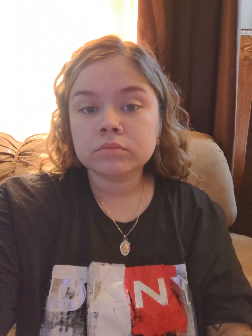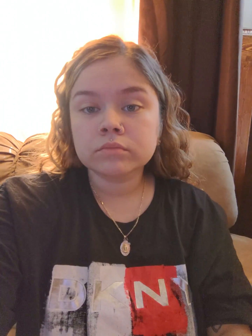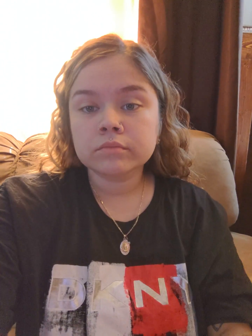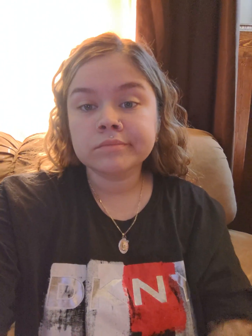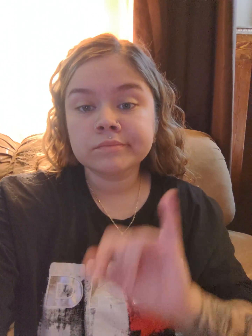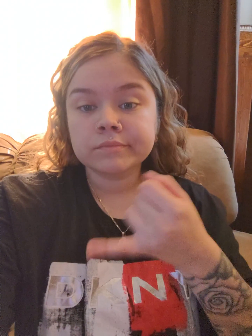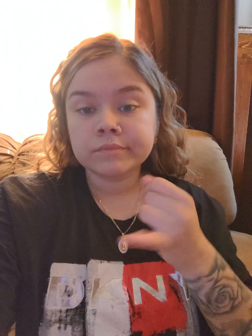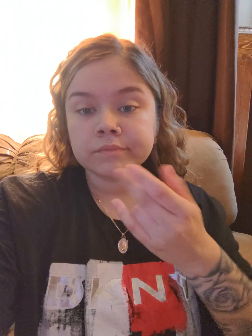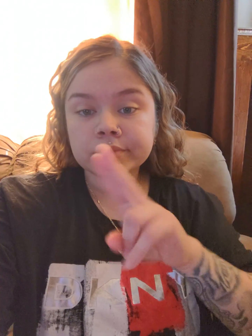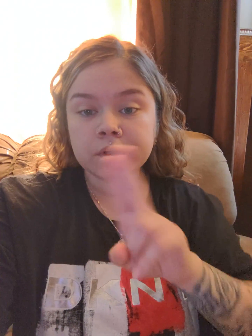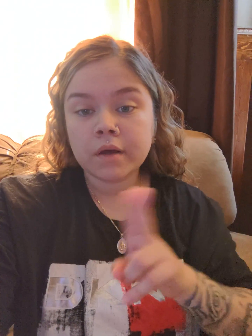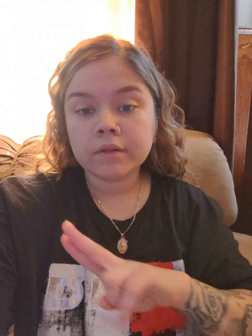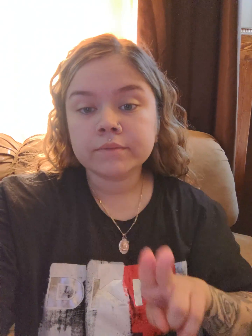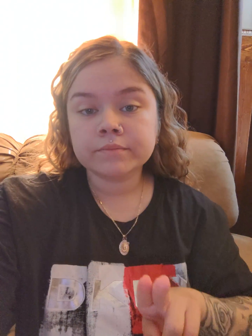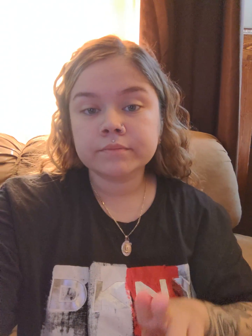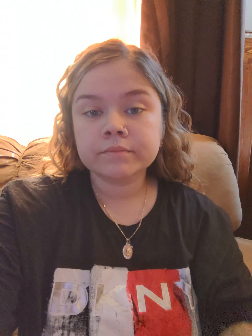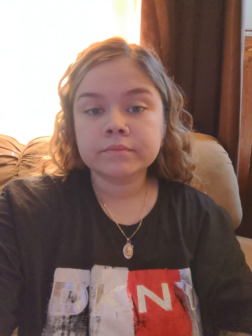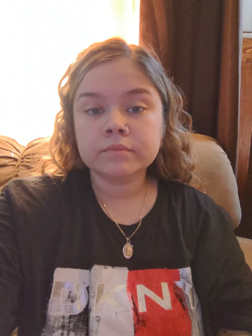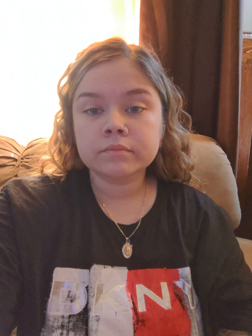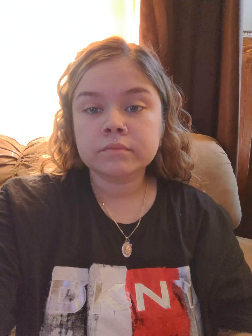jelly